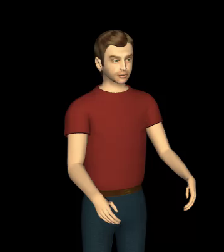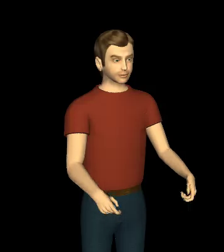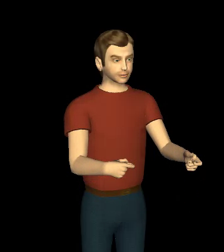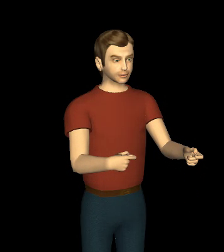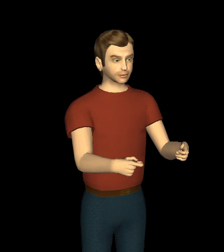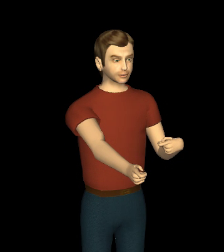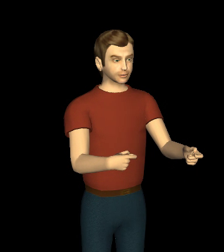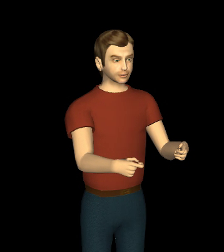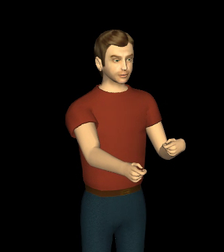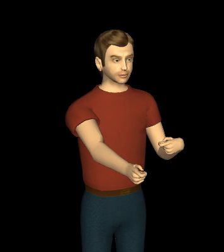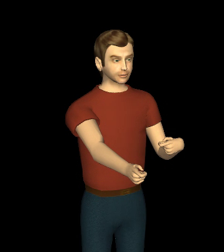تجارة